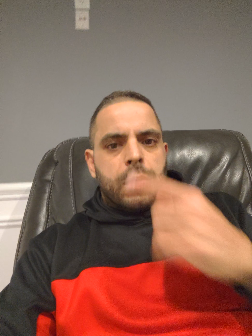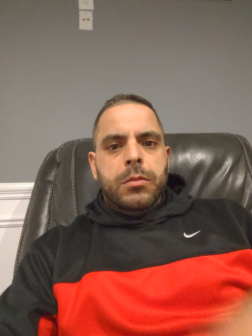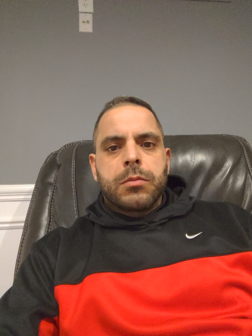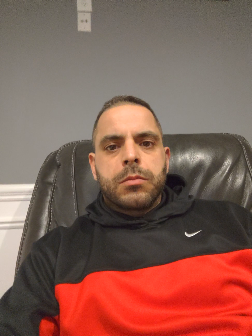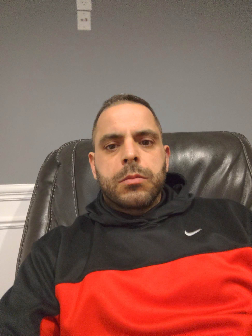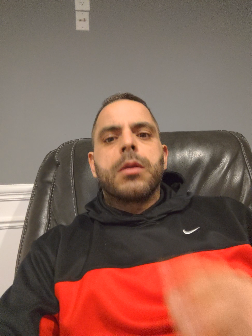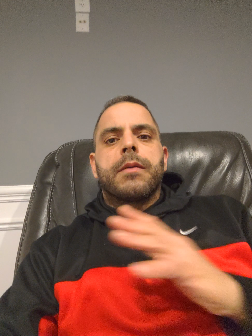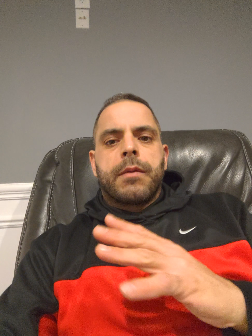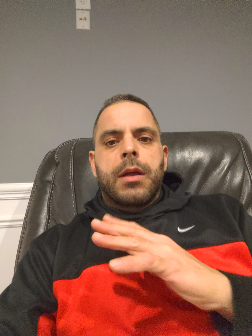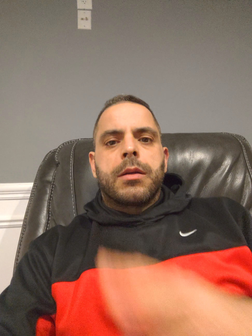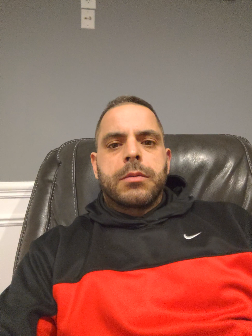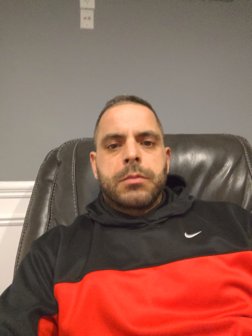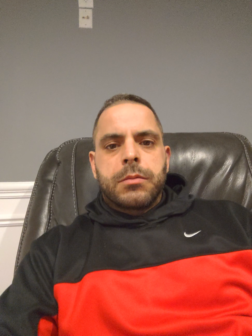fine